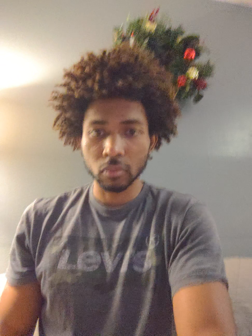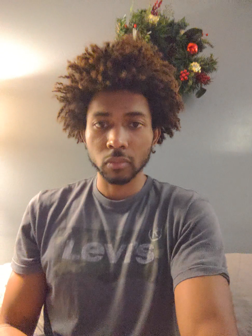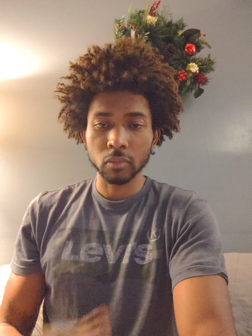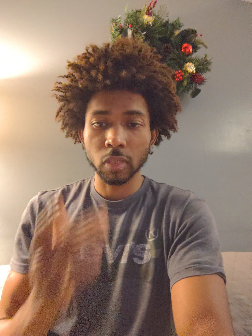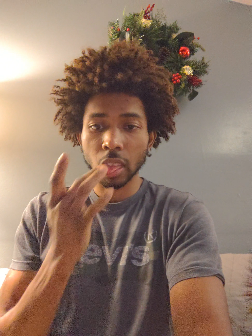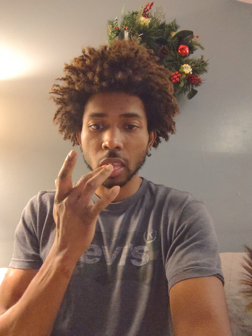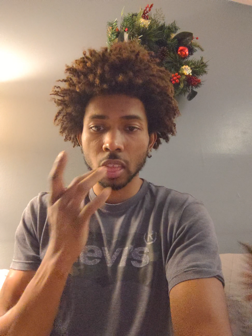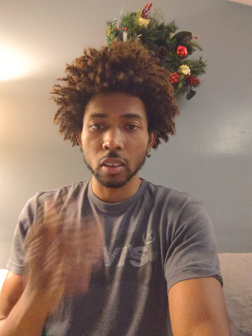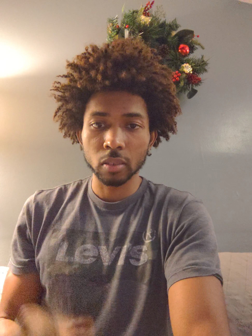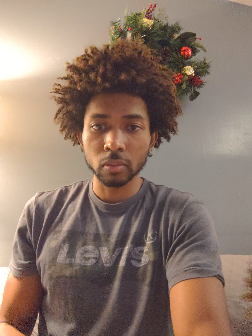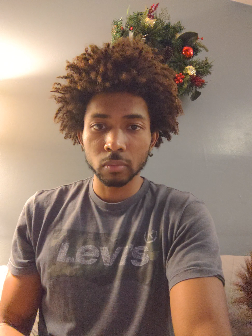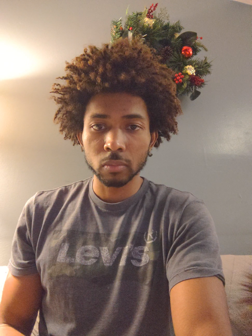taste